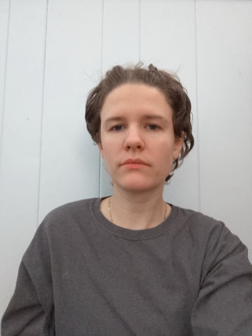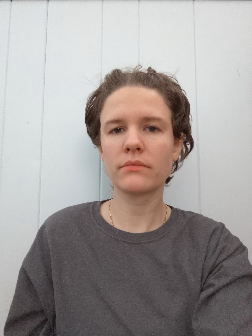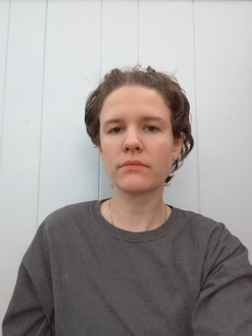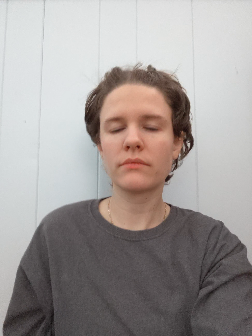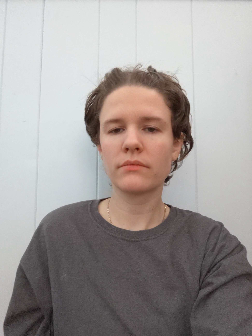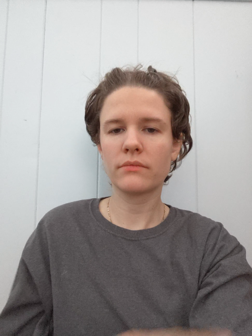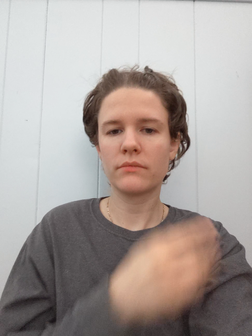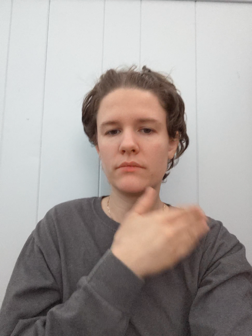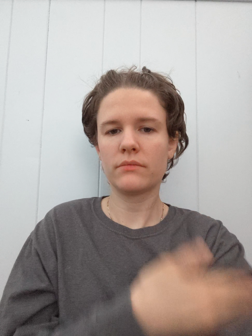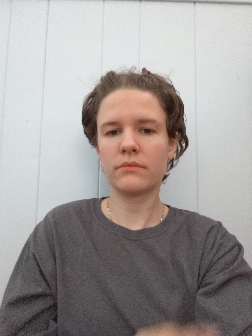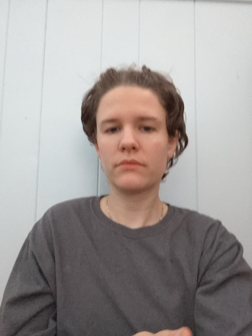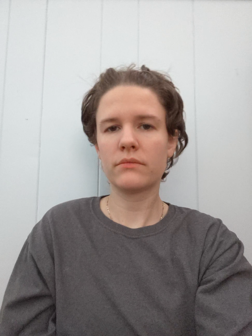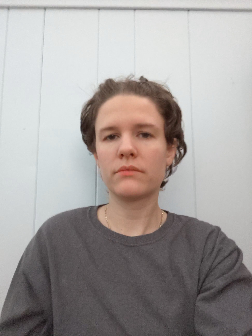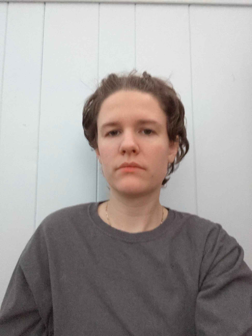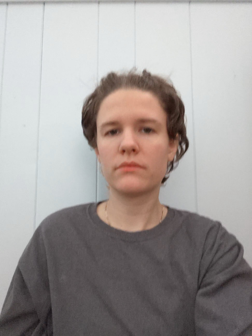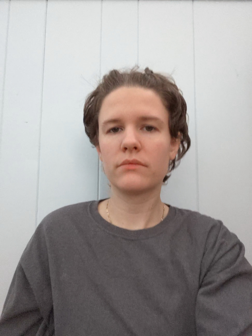arm